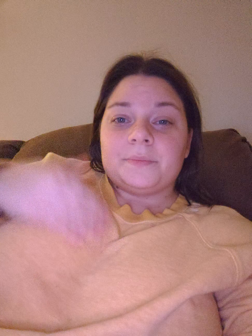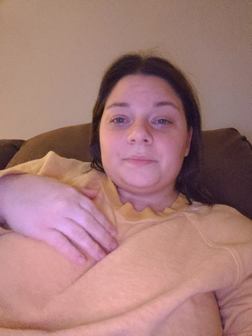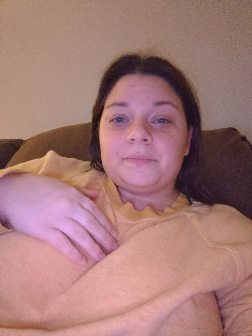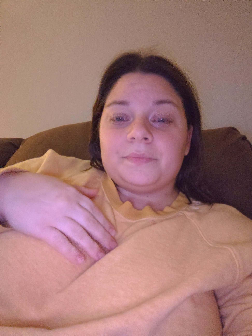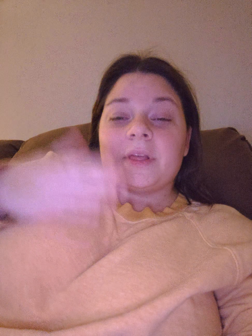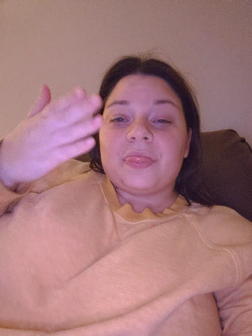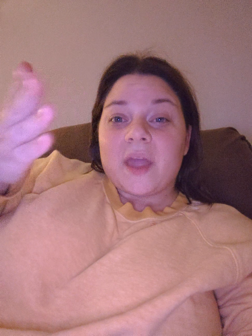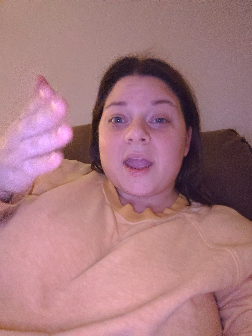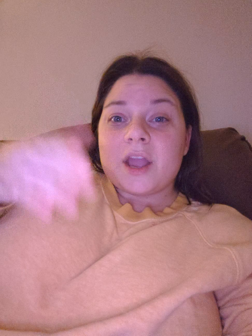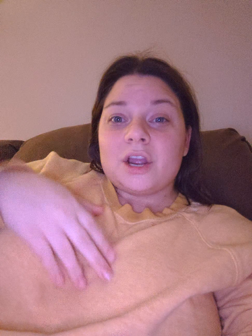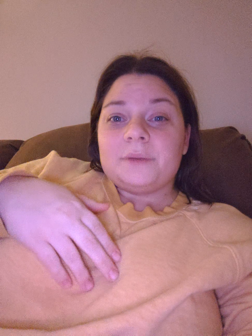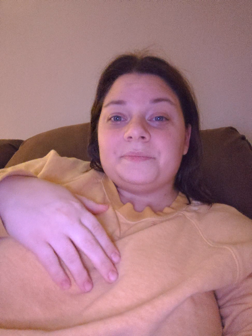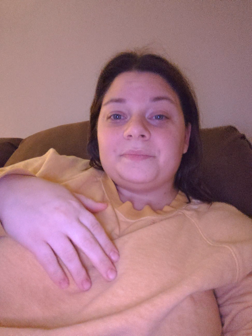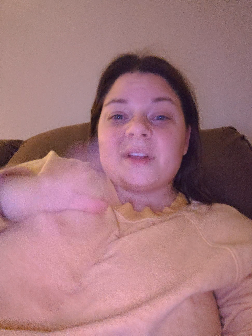there